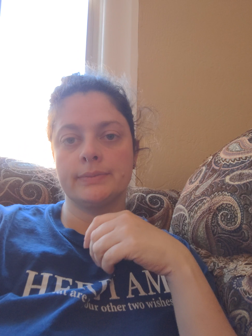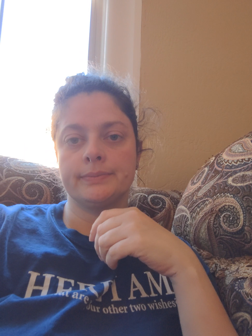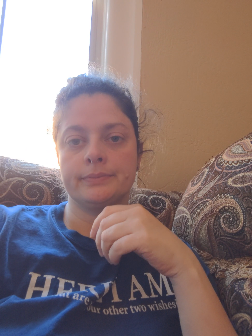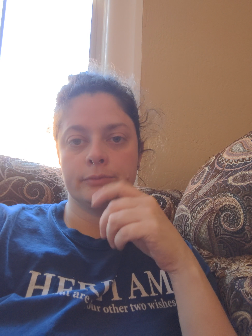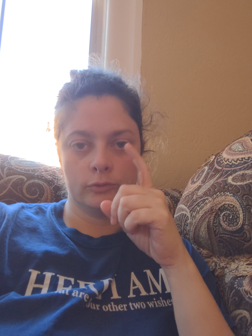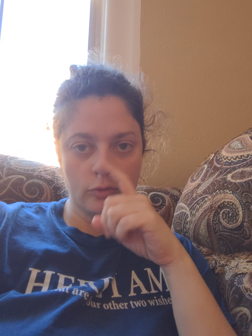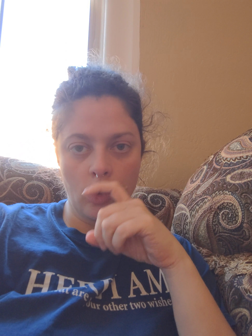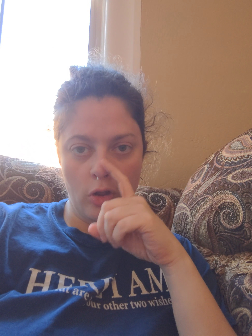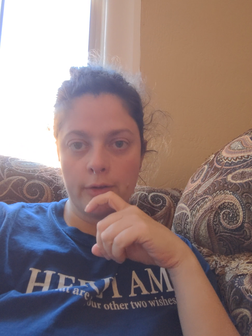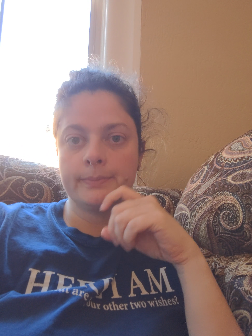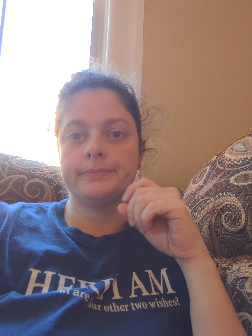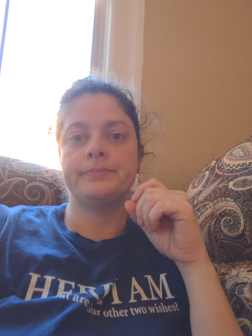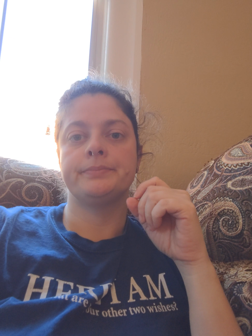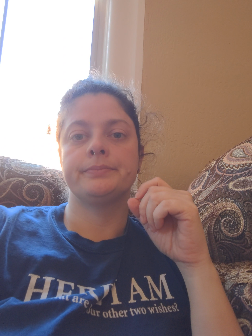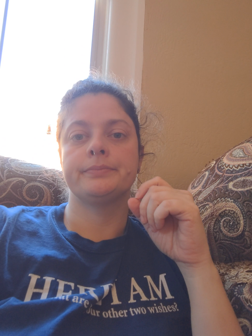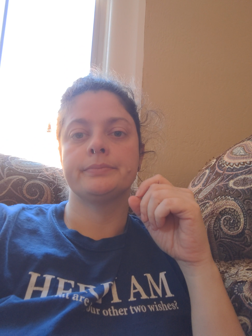doll